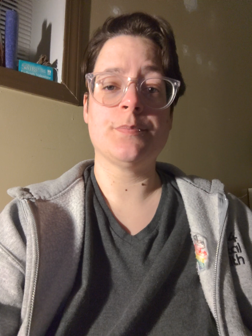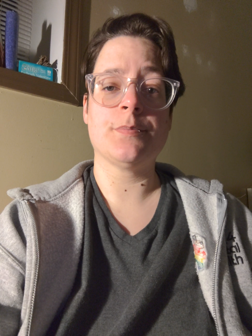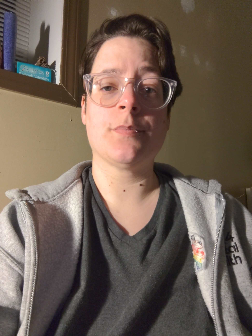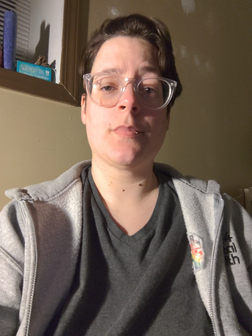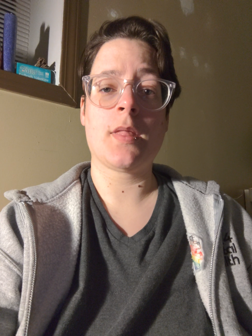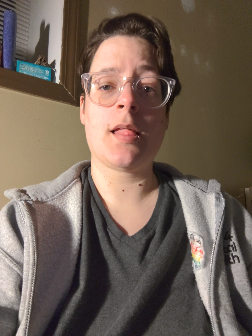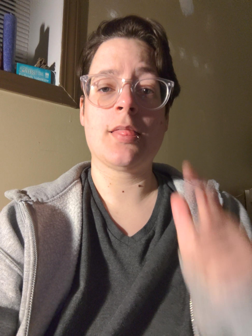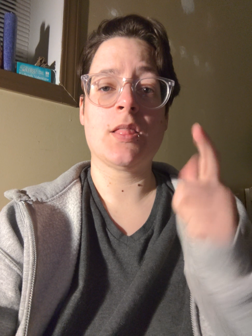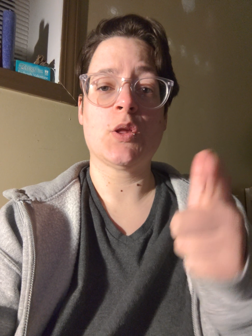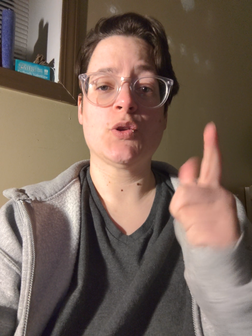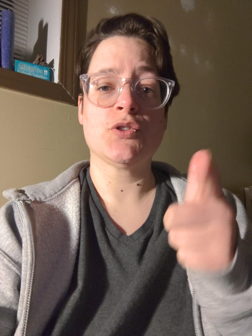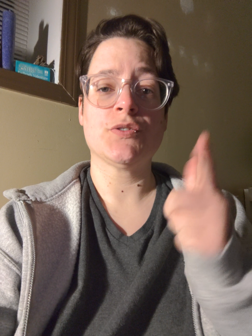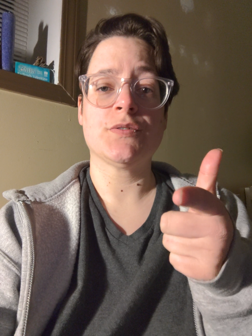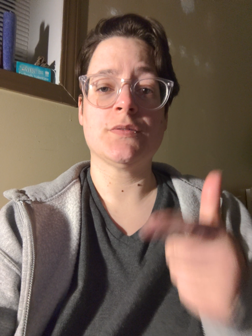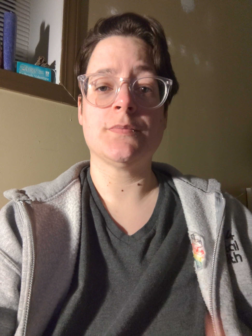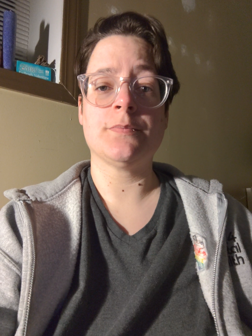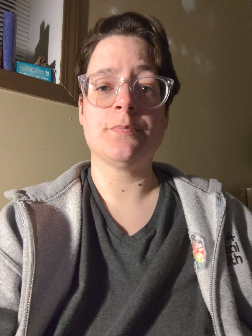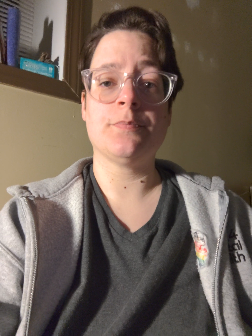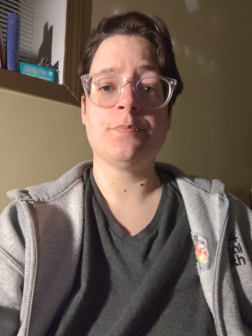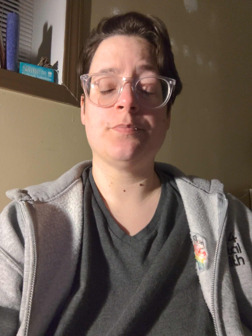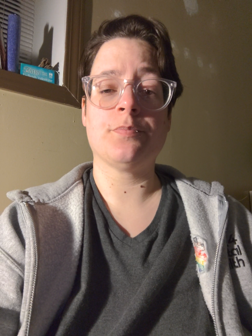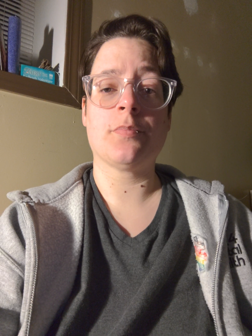later